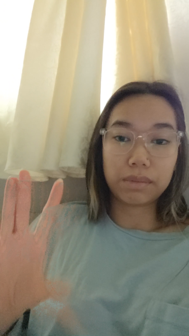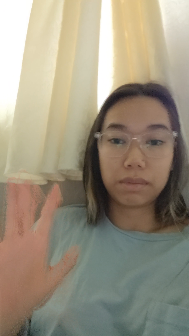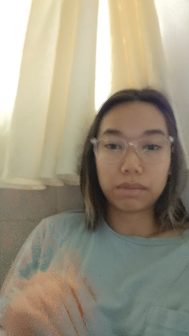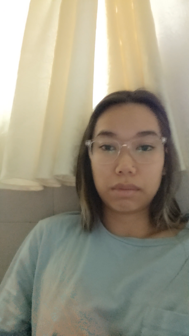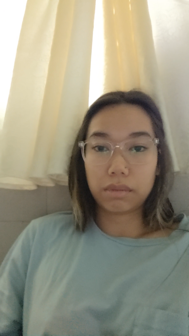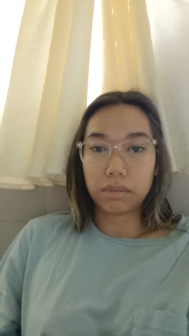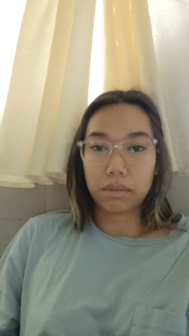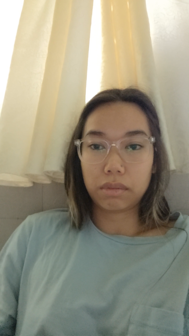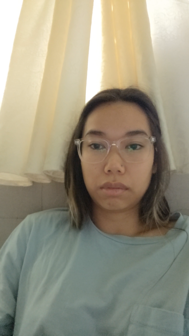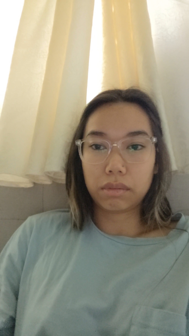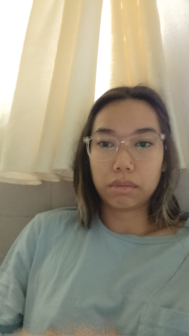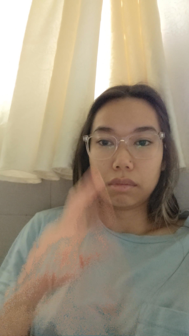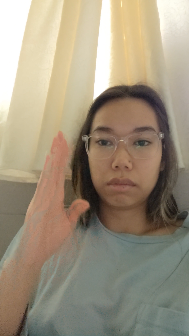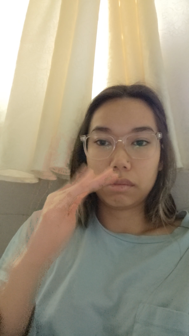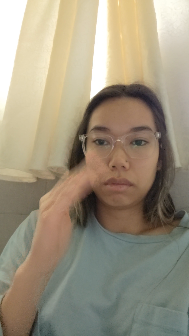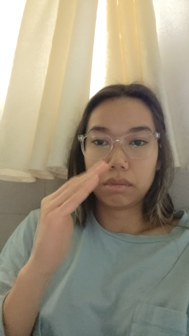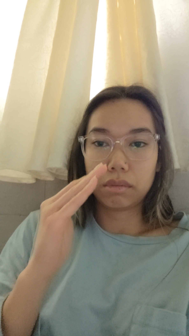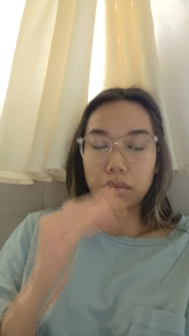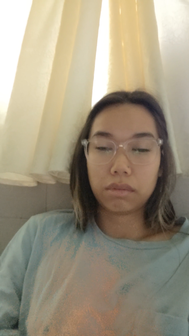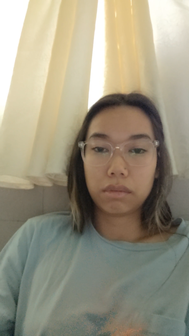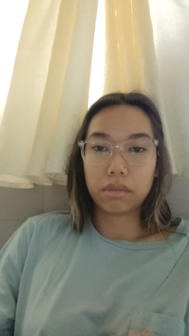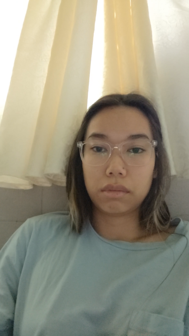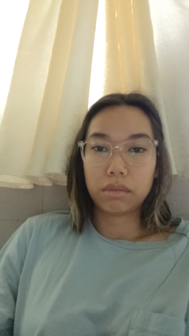downtown